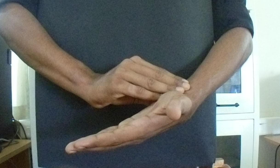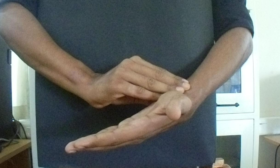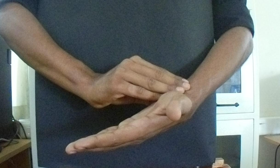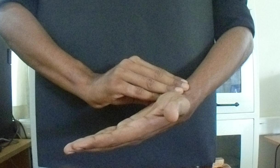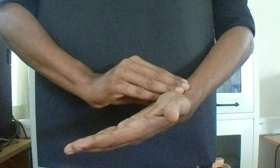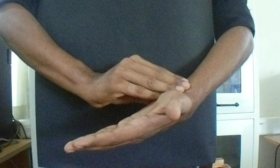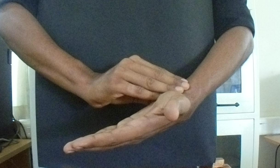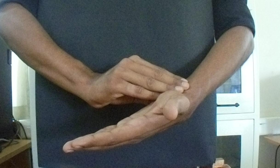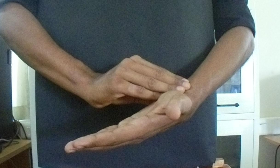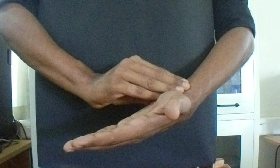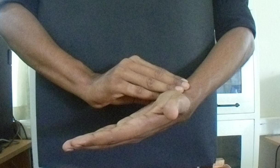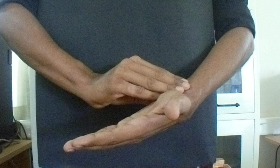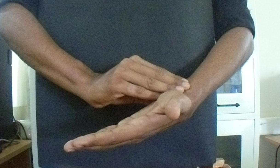doctor